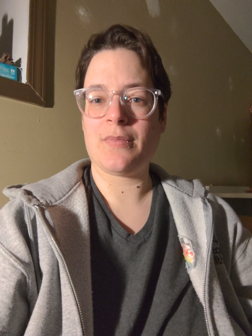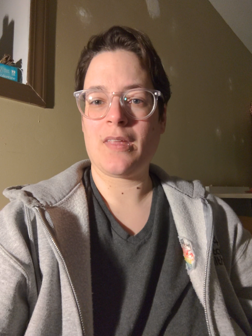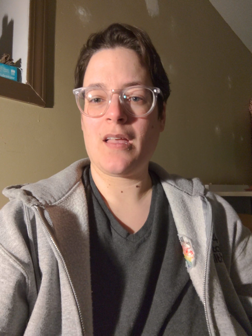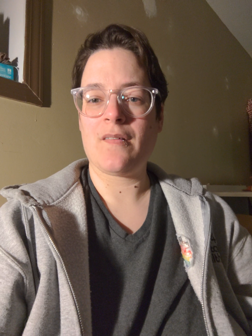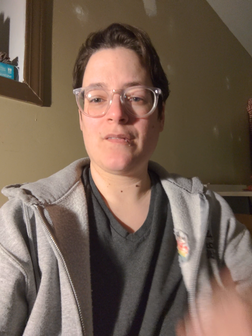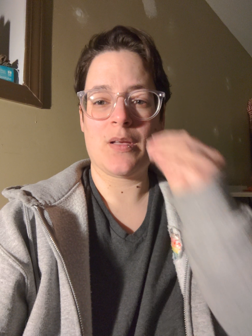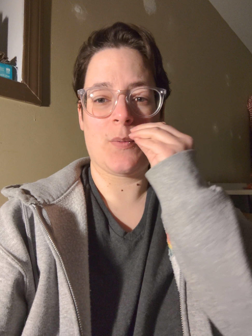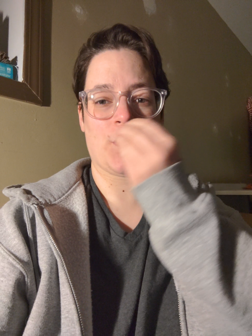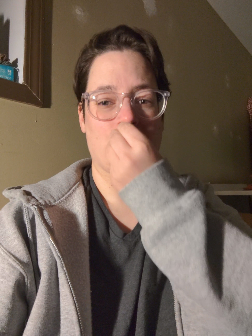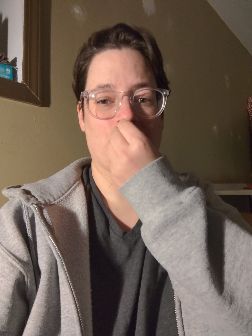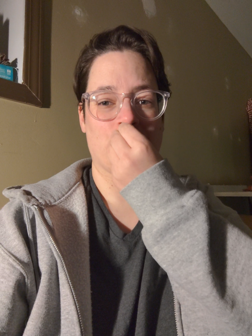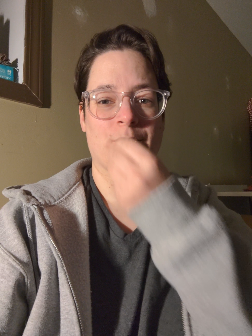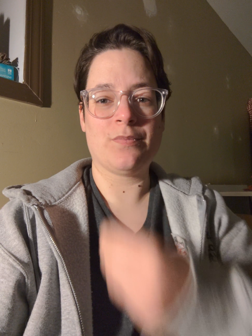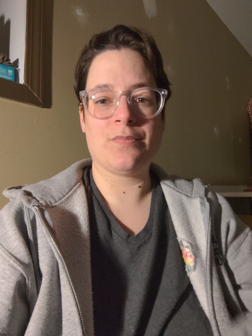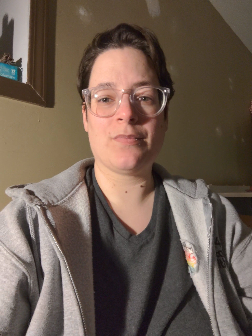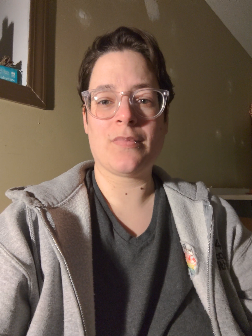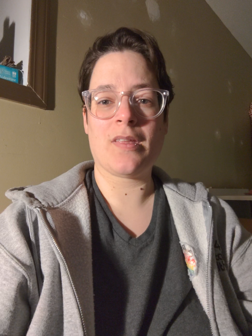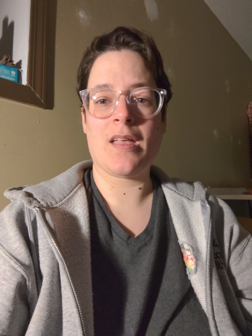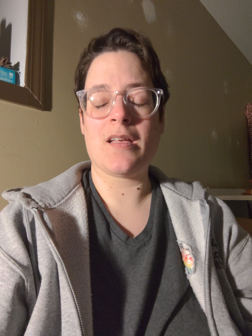flower